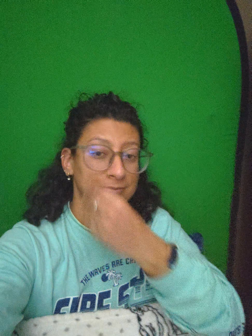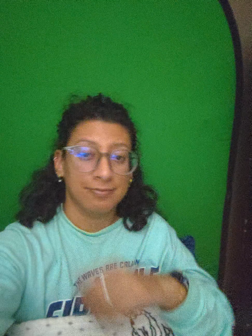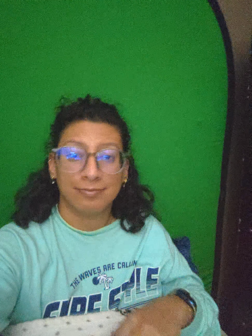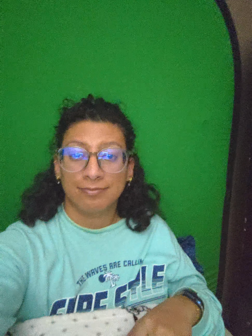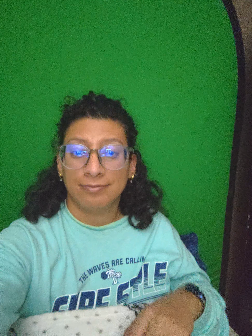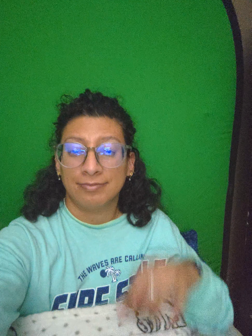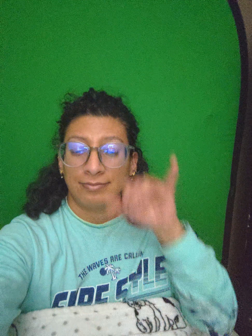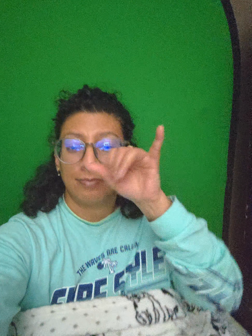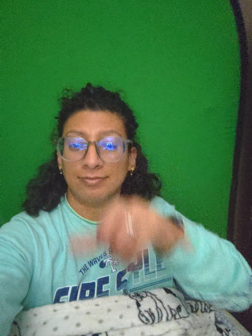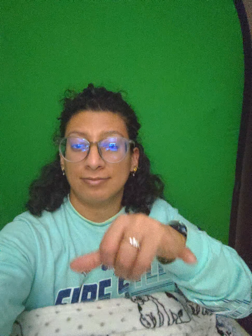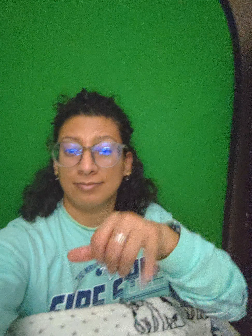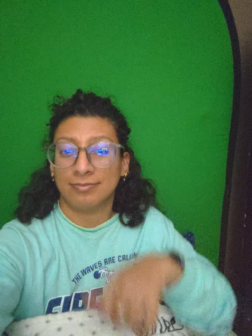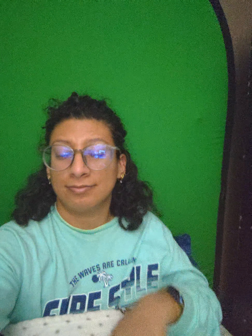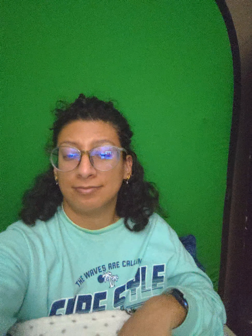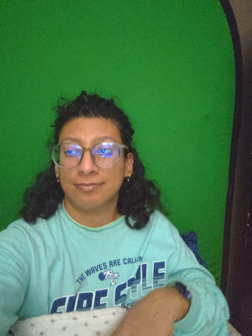stay